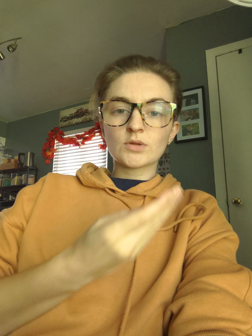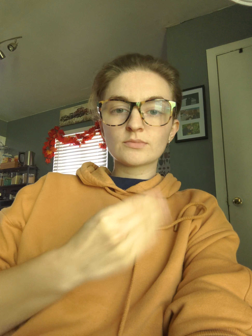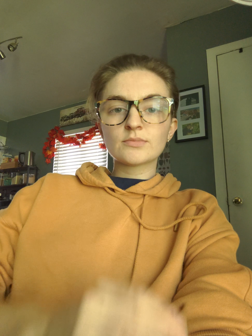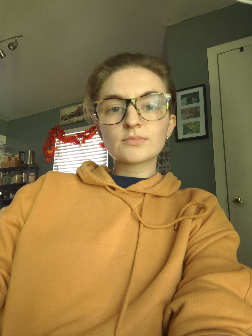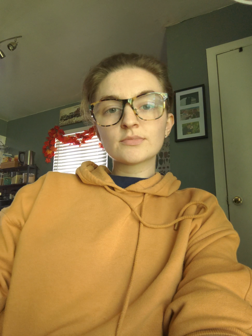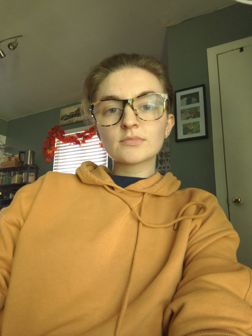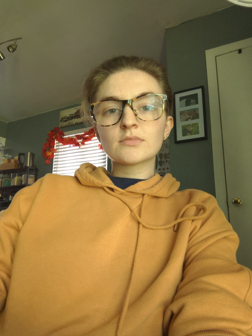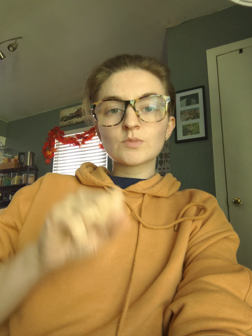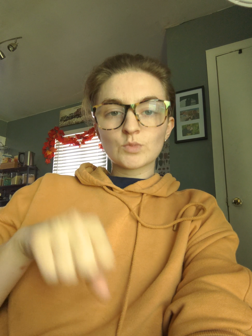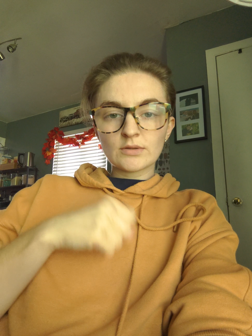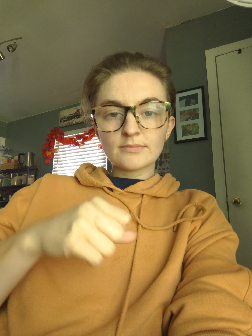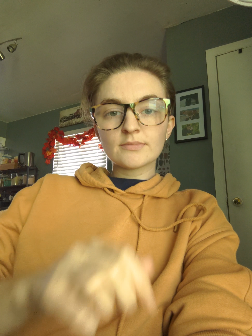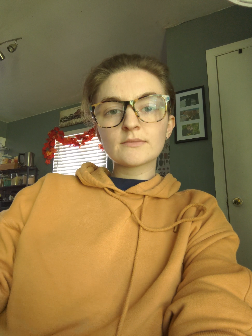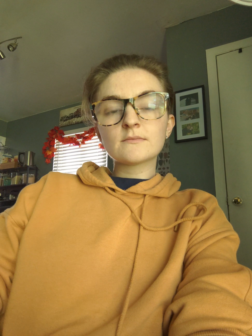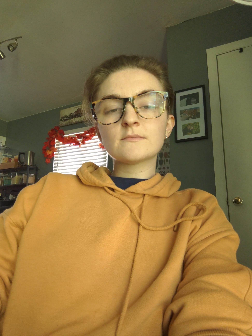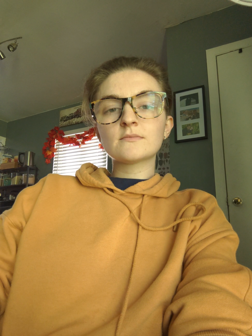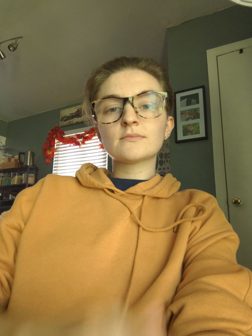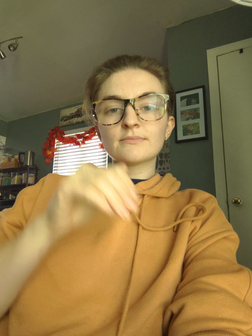bicycle